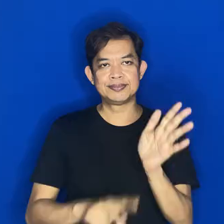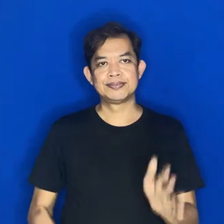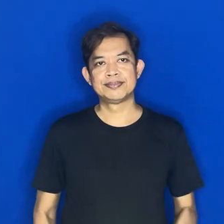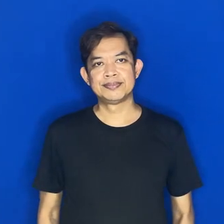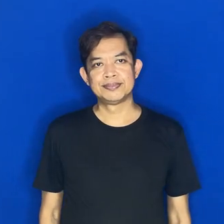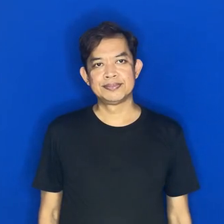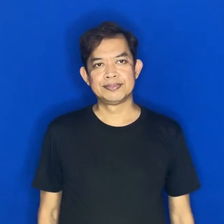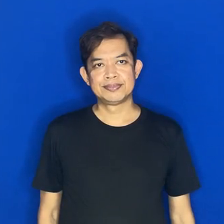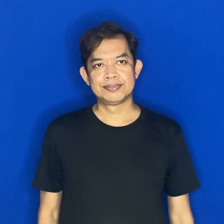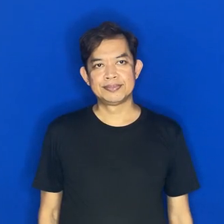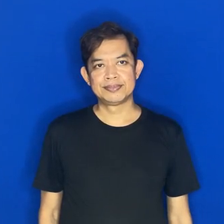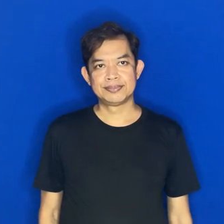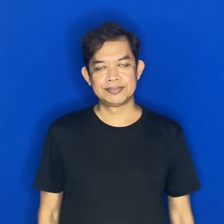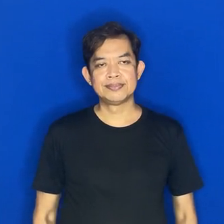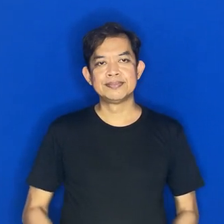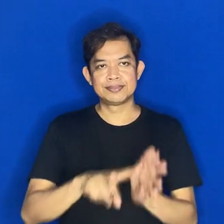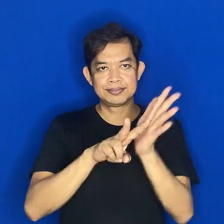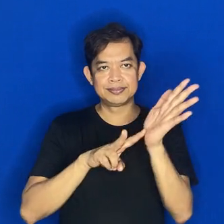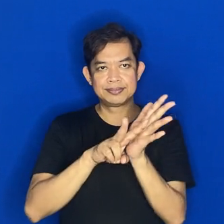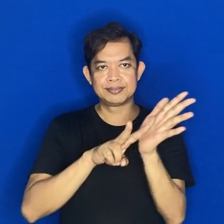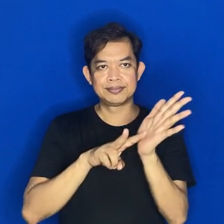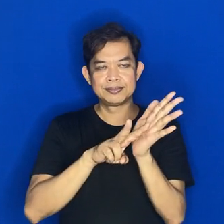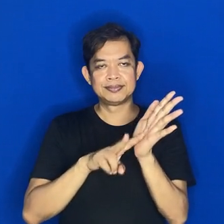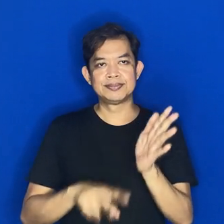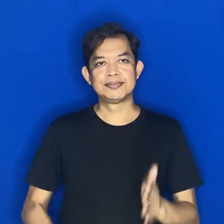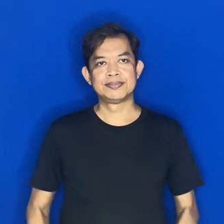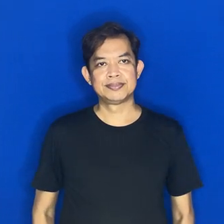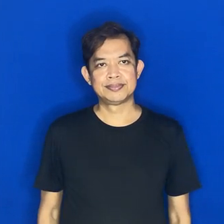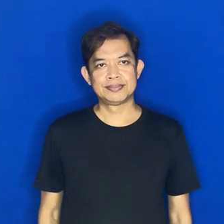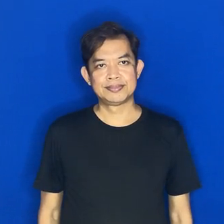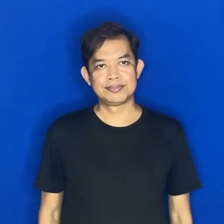violet